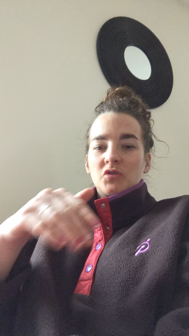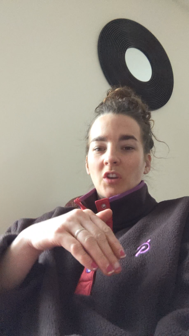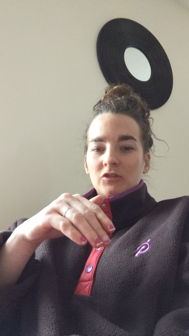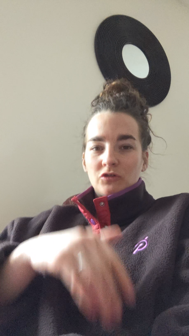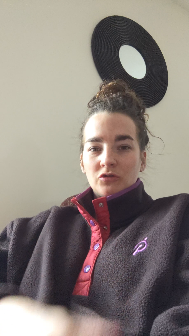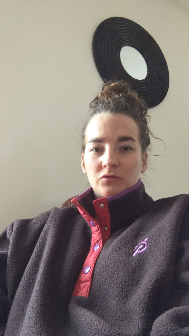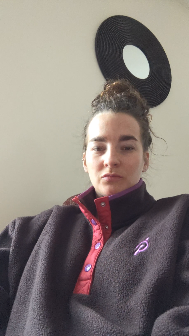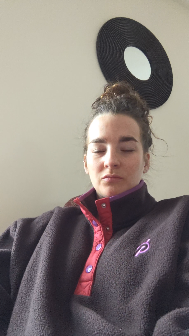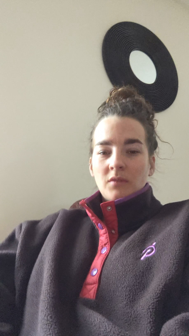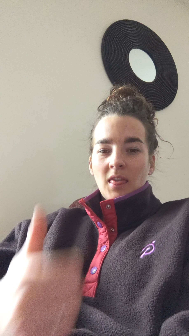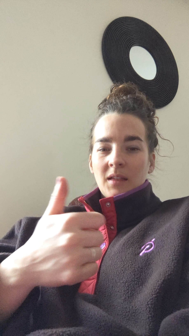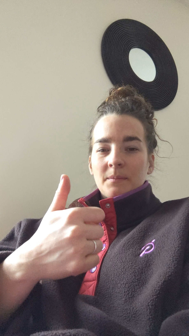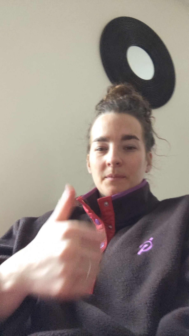help